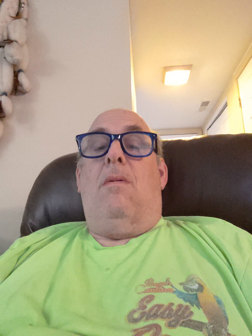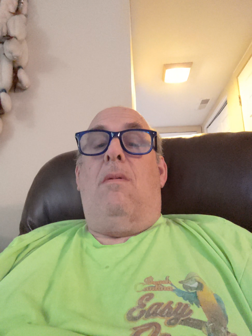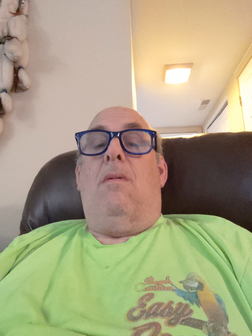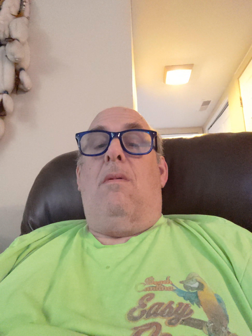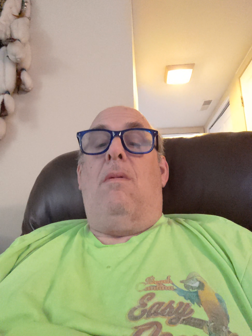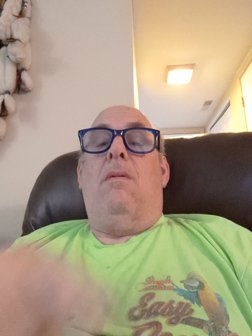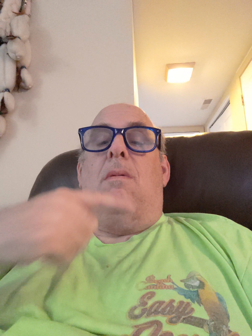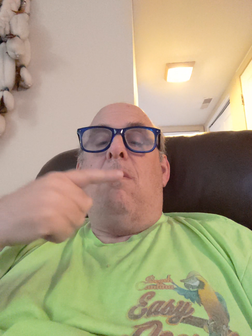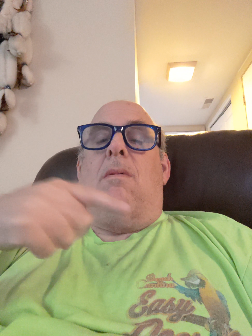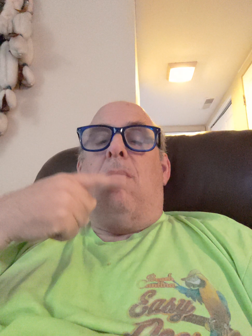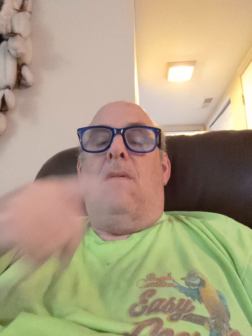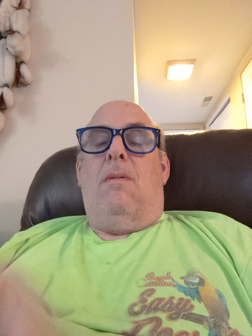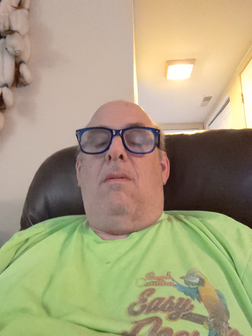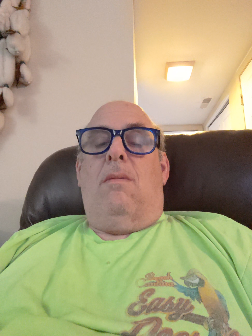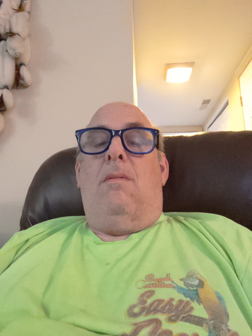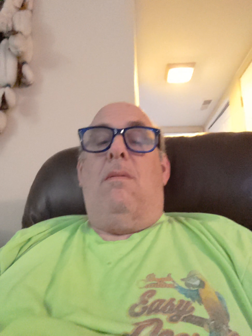say